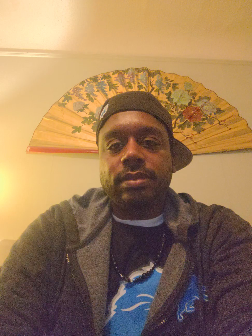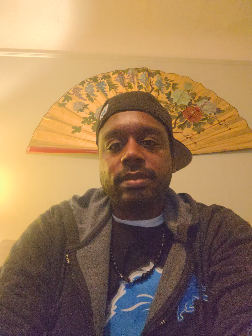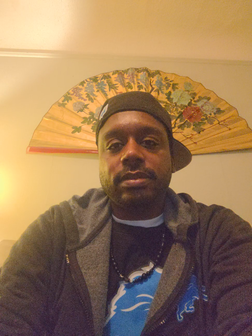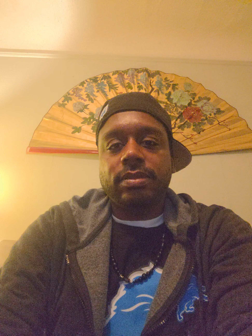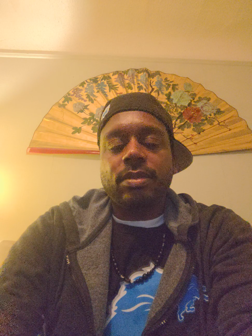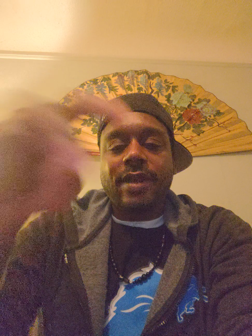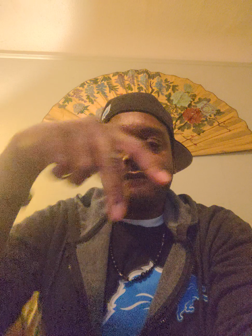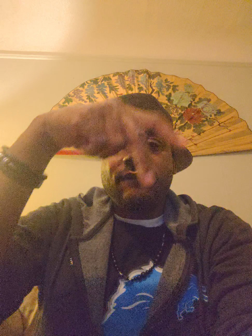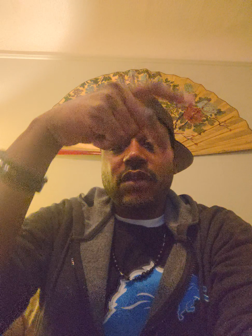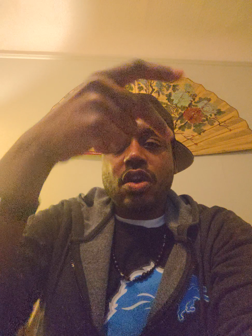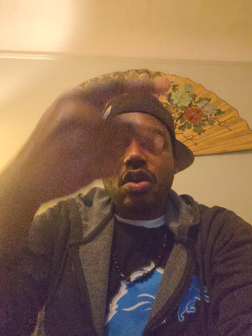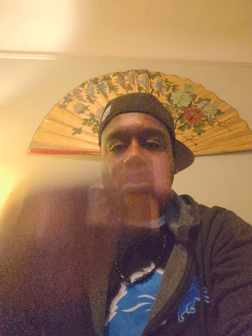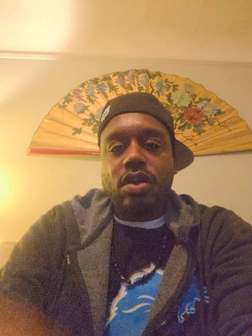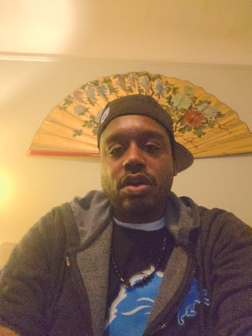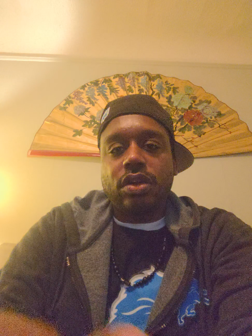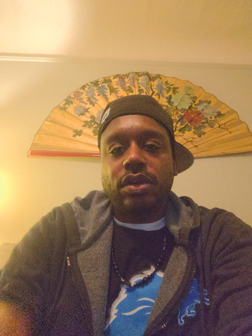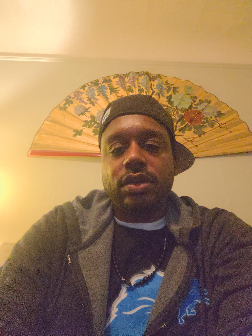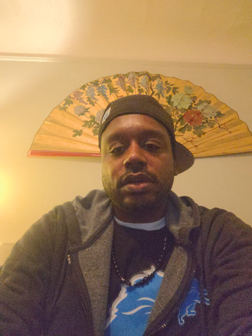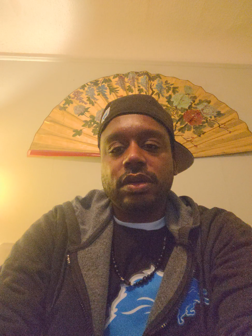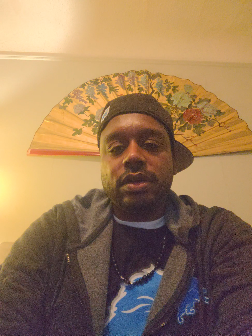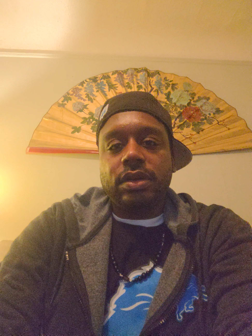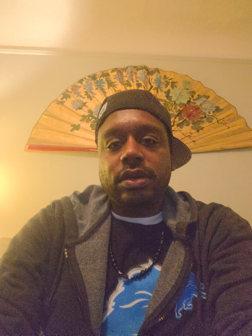fall